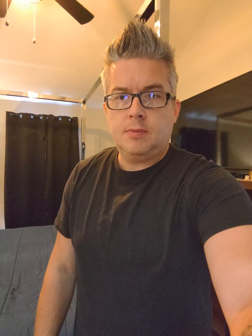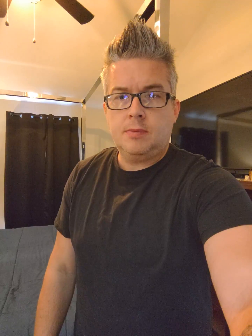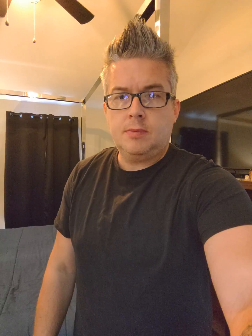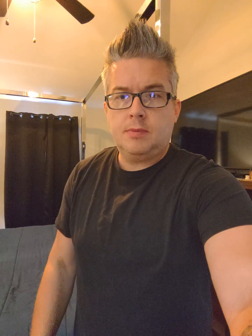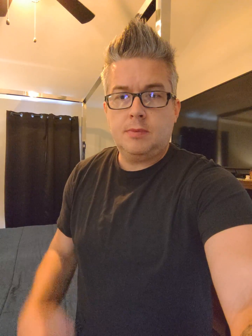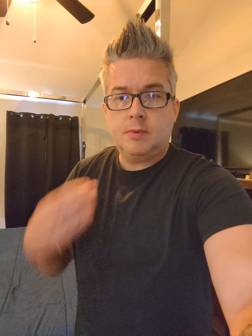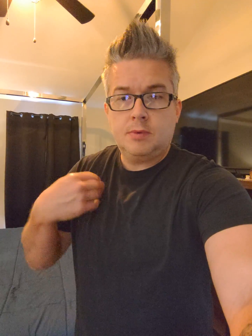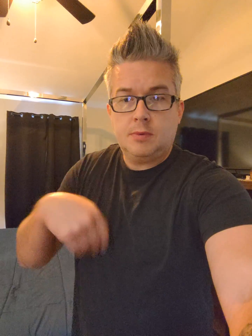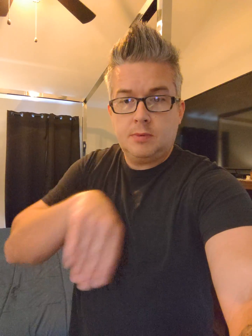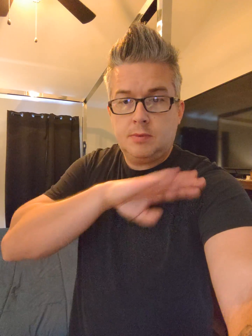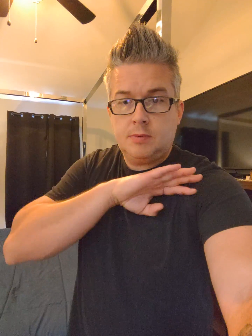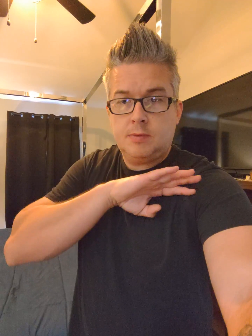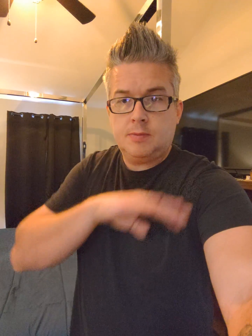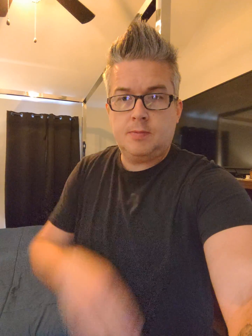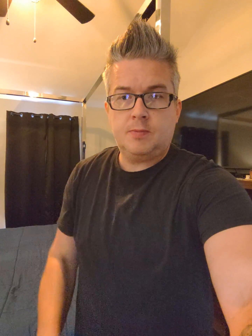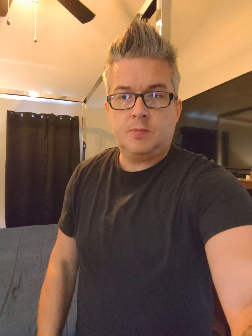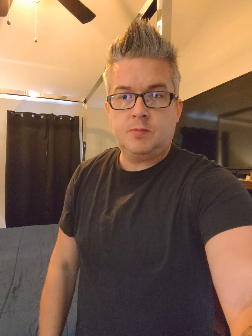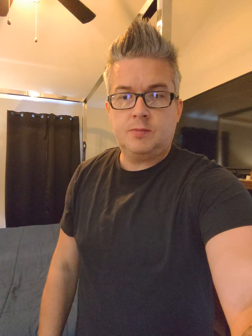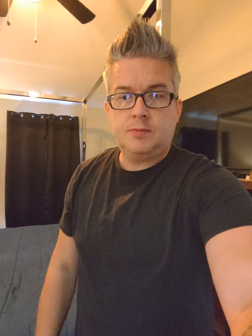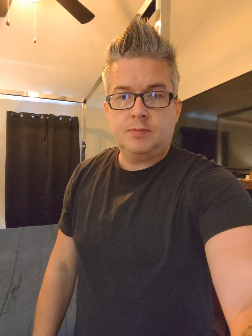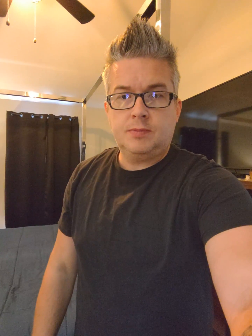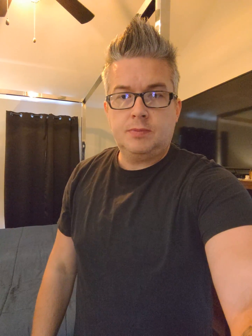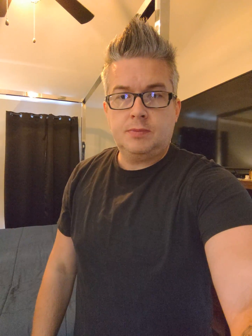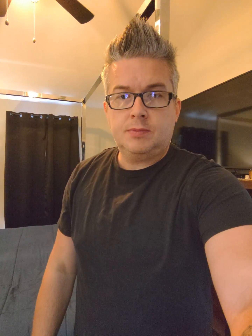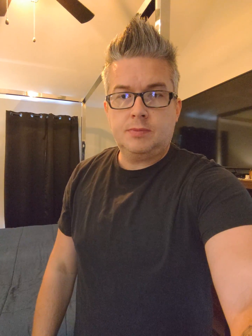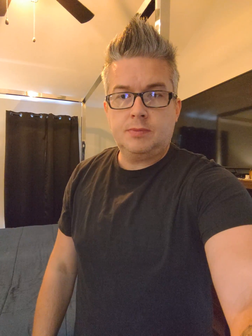scarf